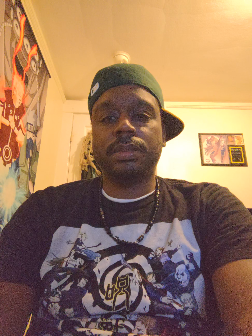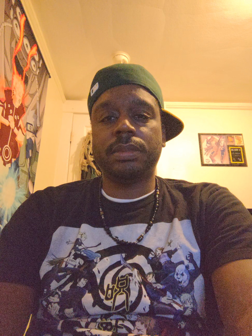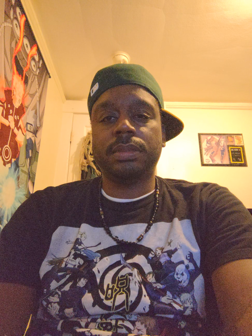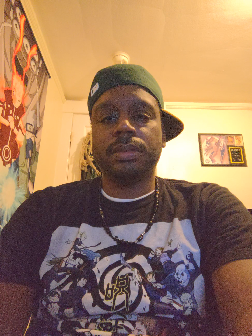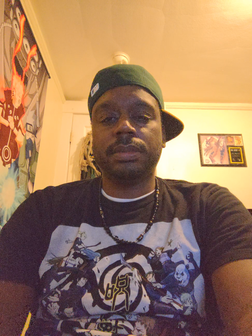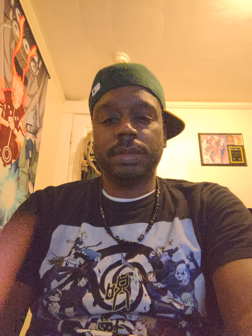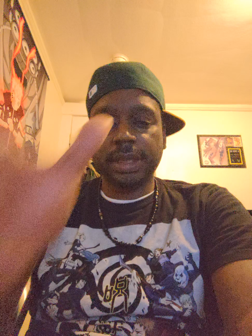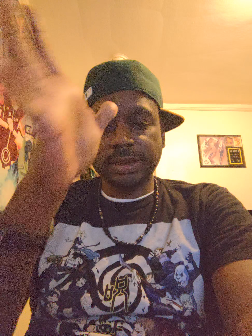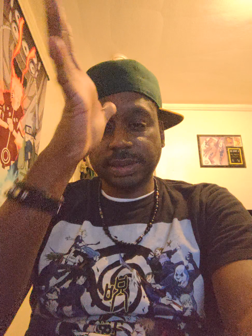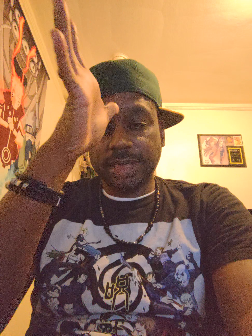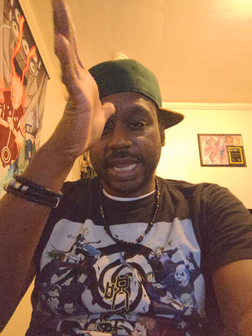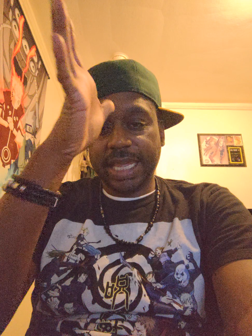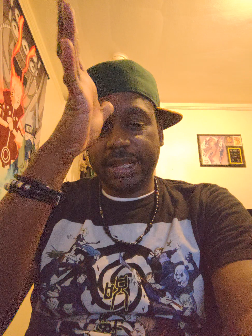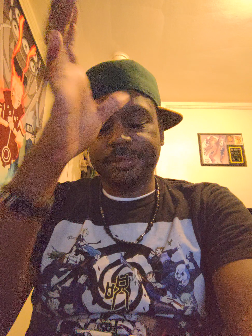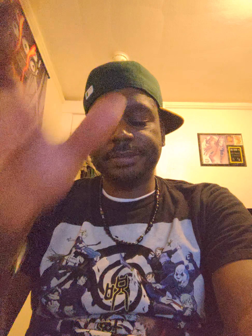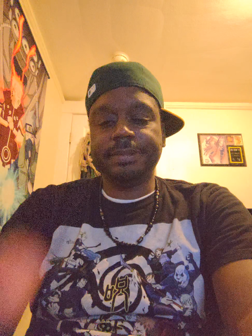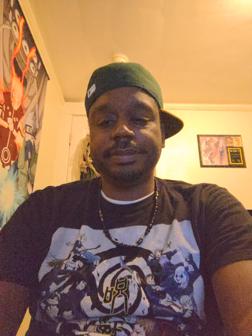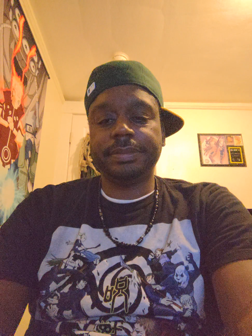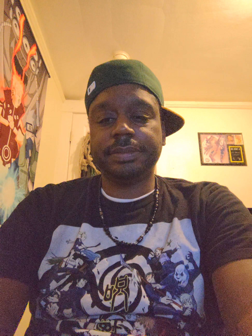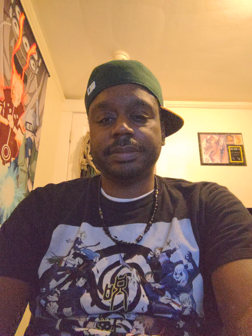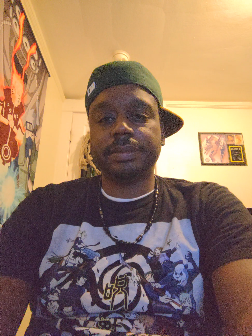dad